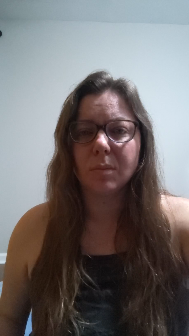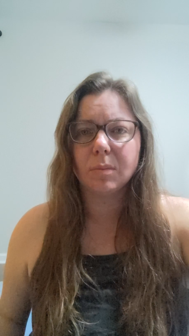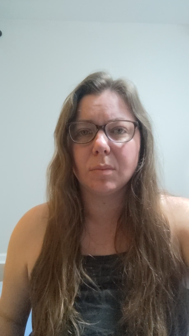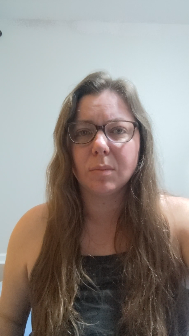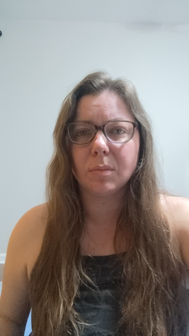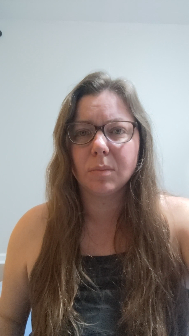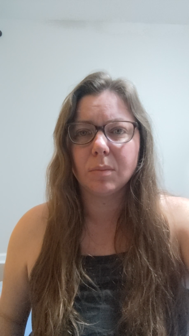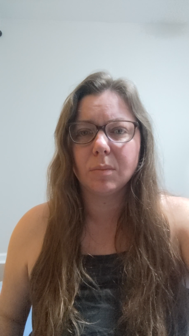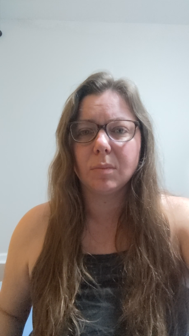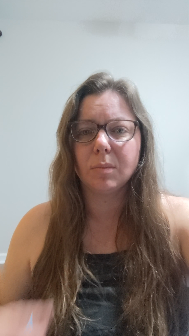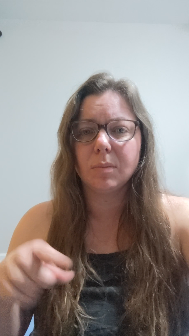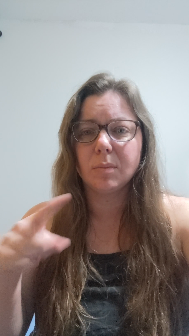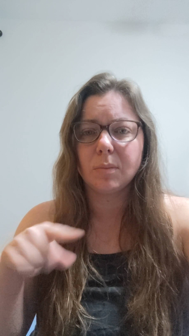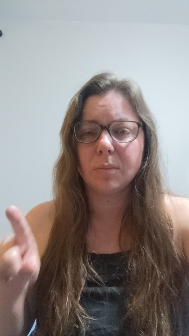knife